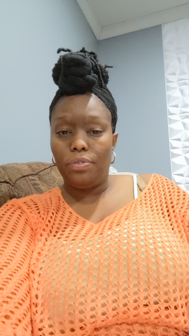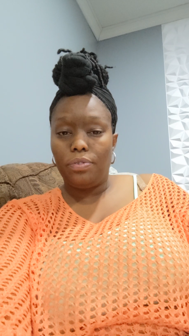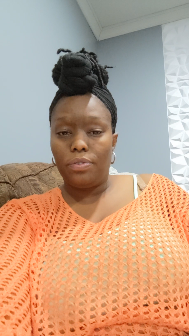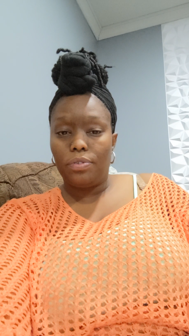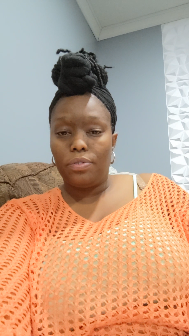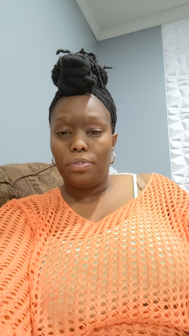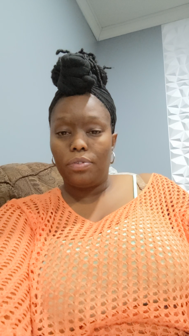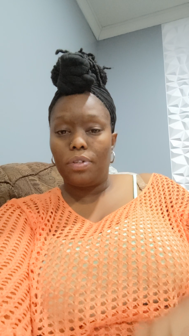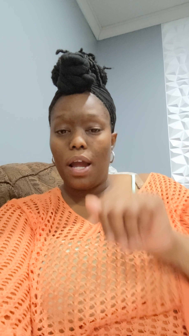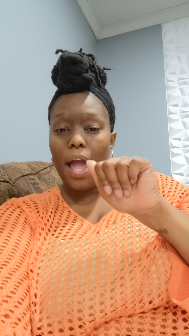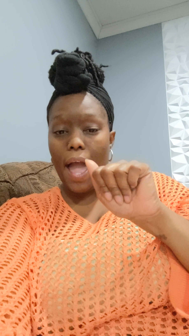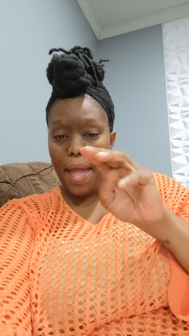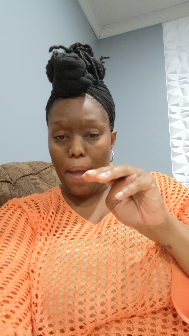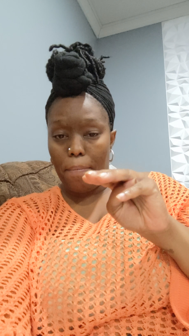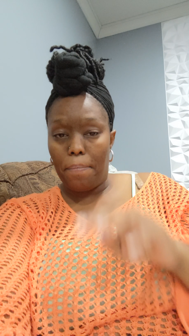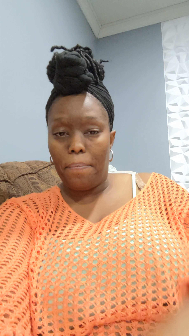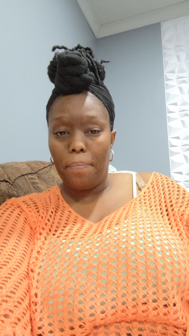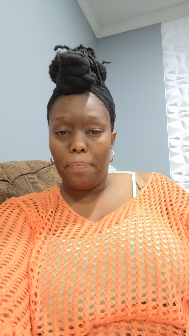am